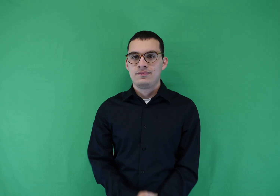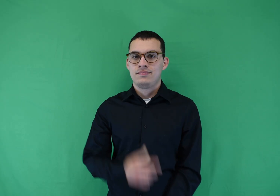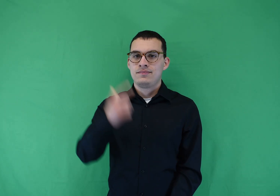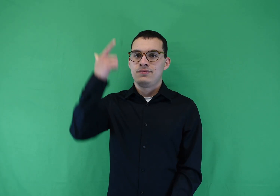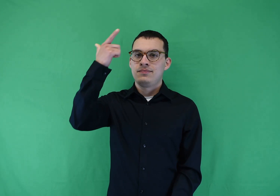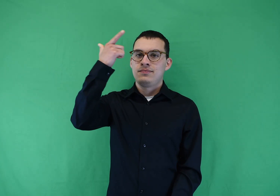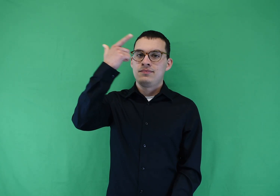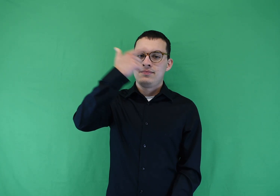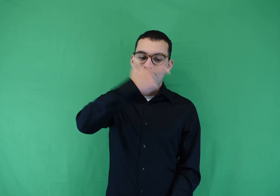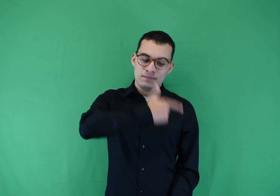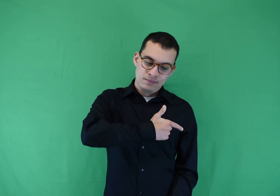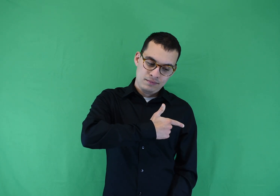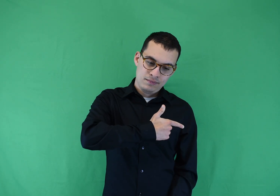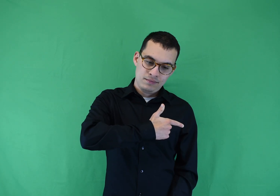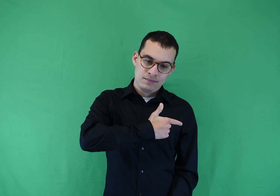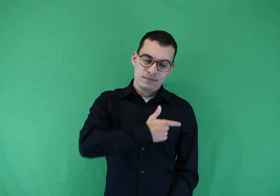noche